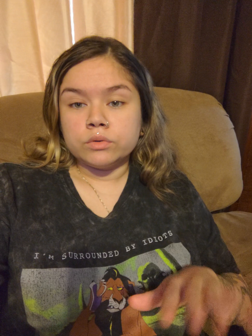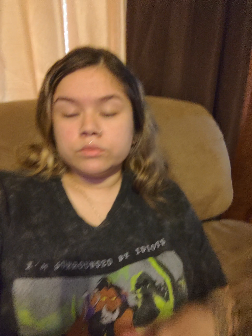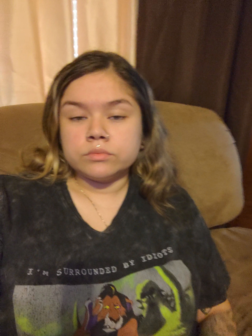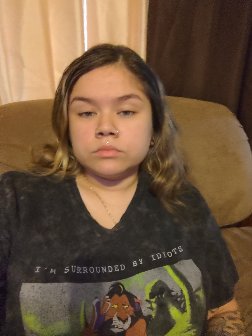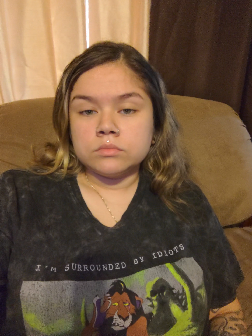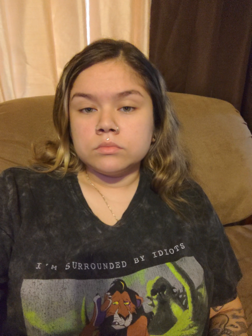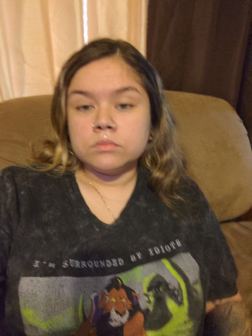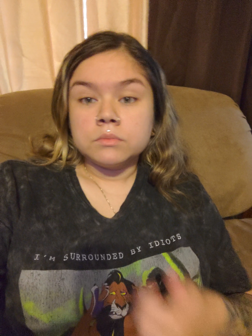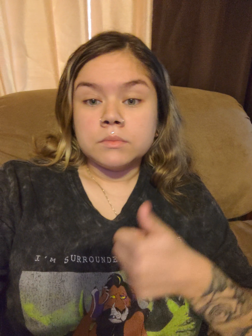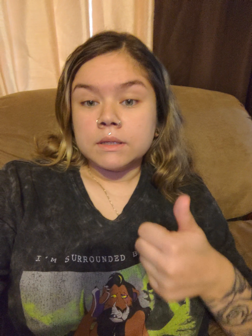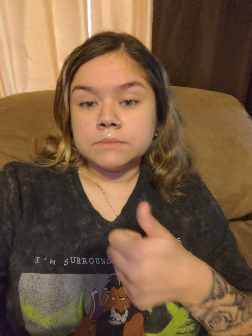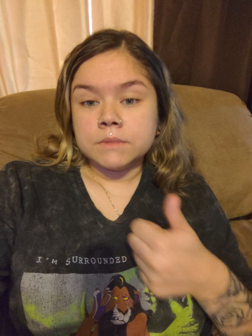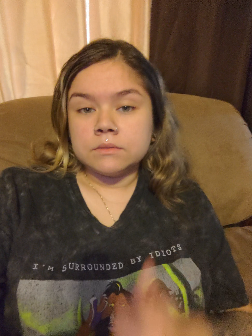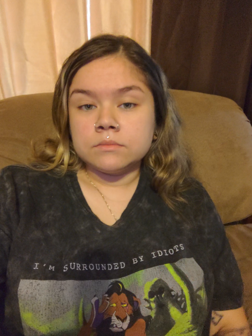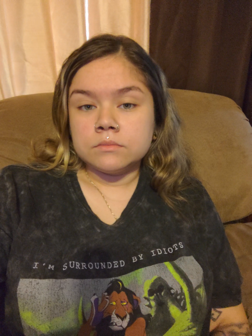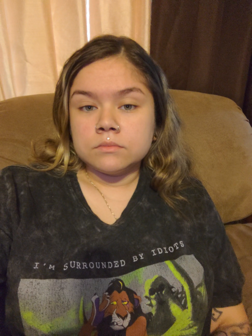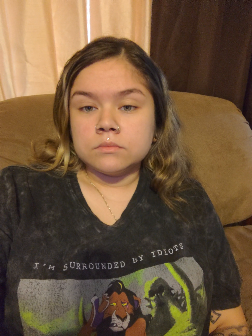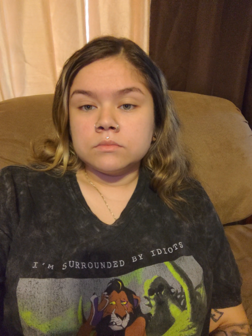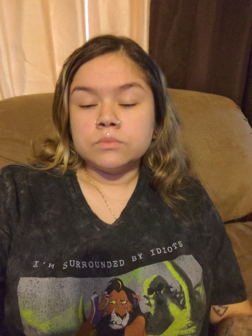basement